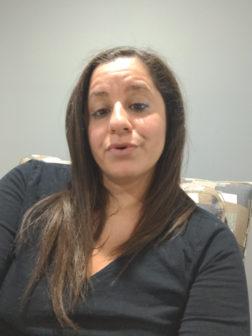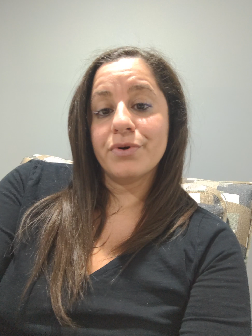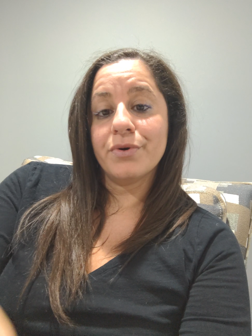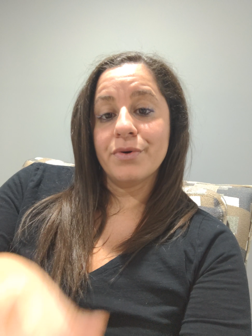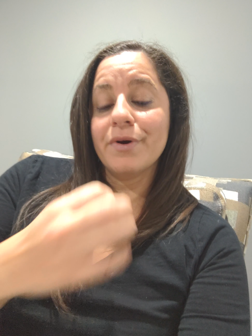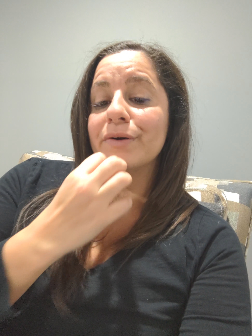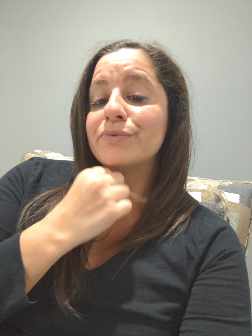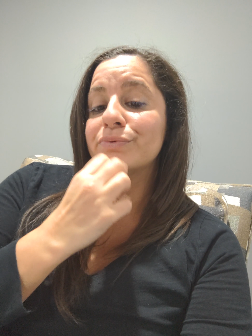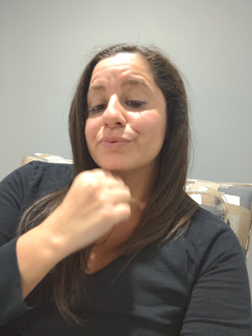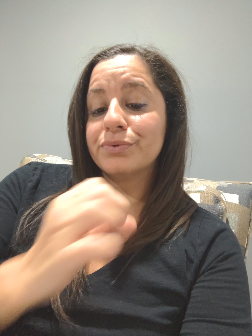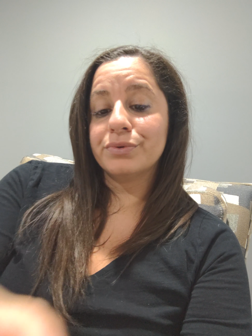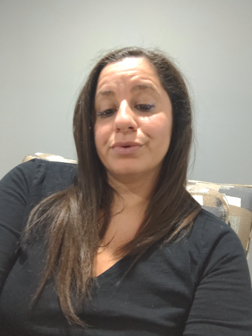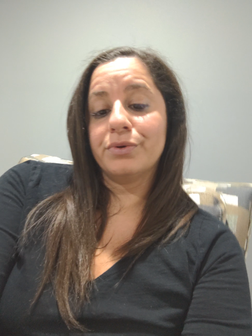underwear